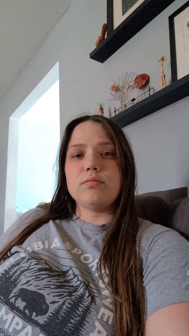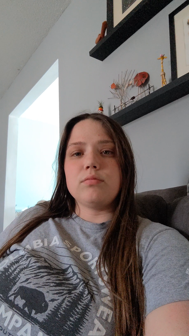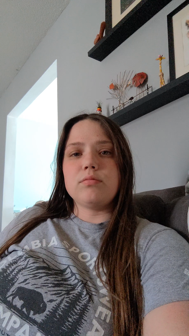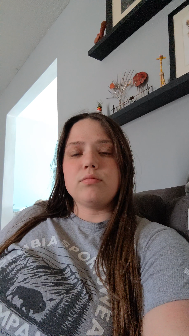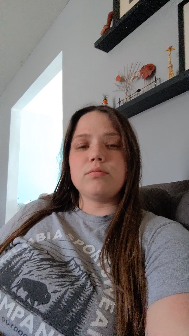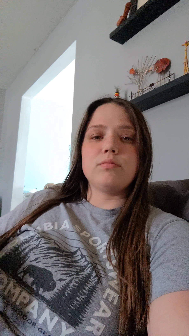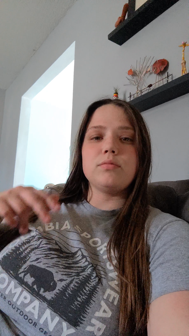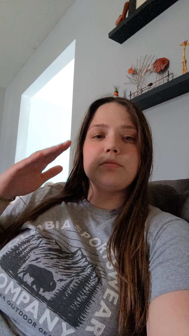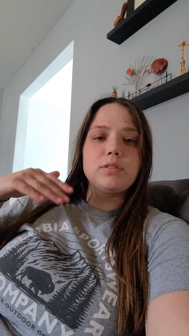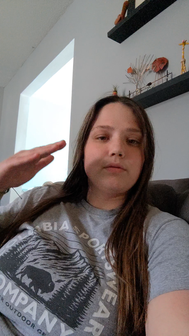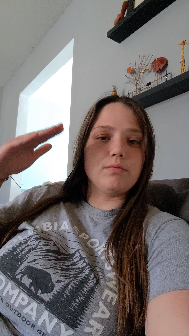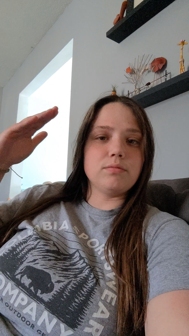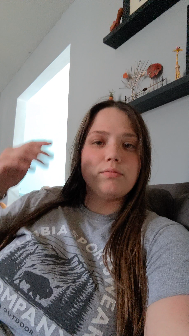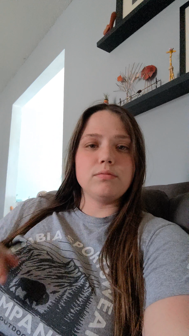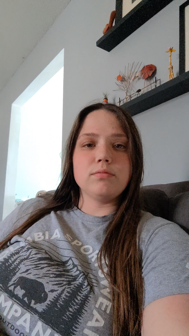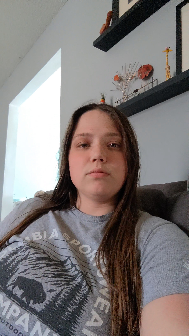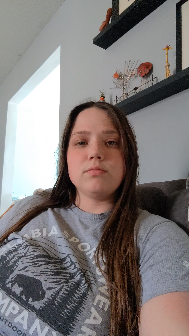build